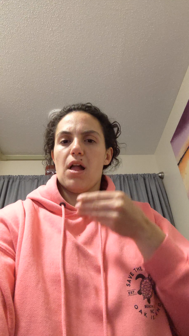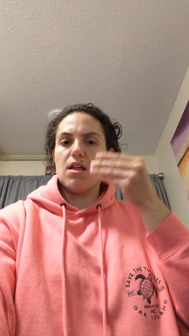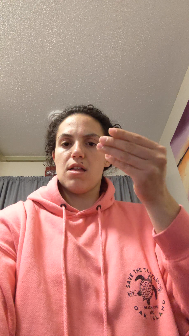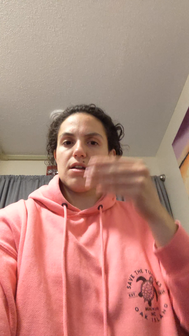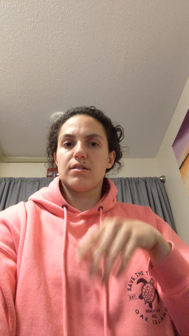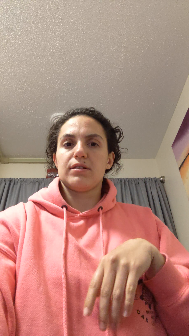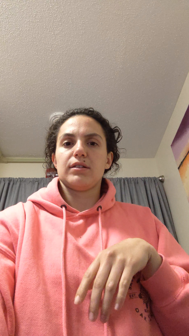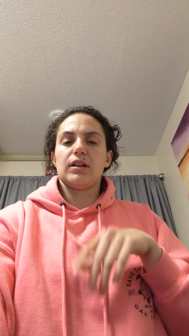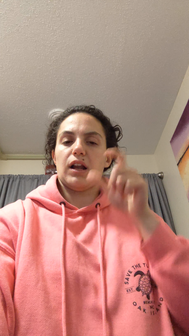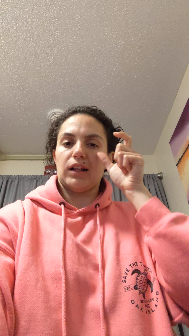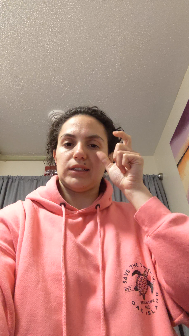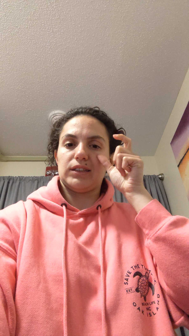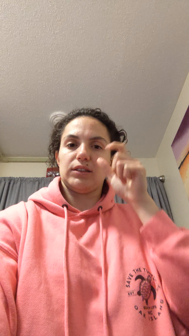glasses